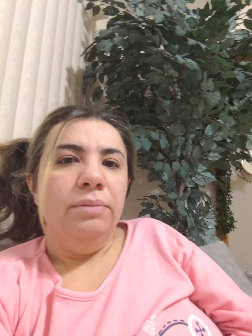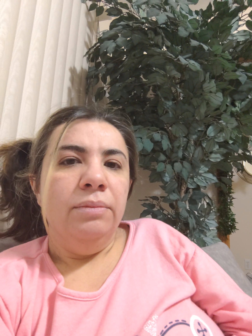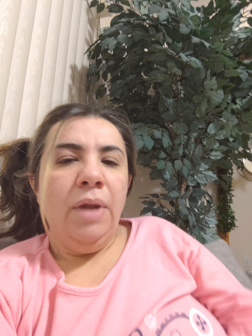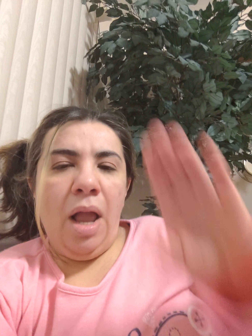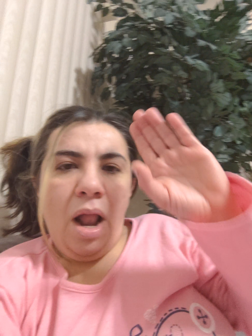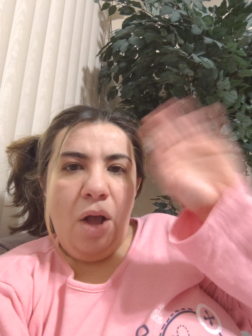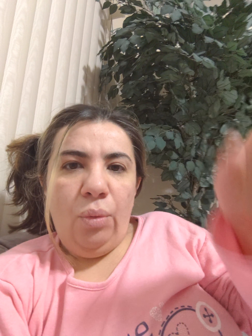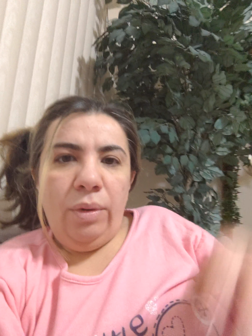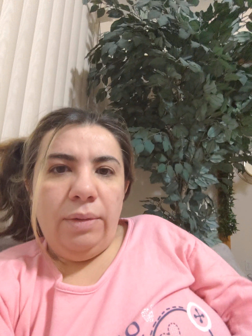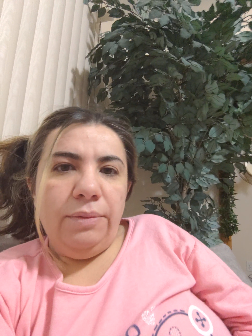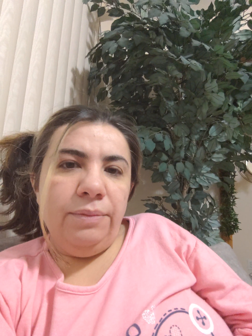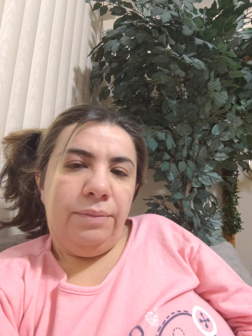hello